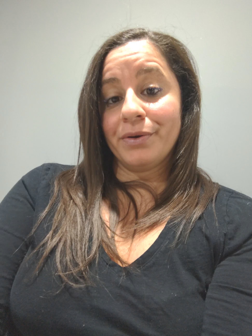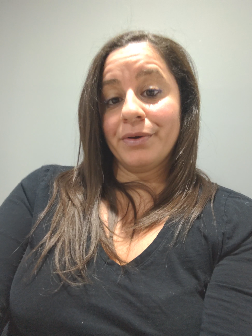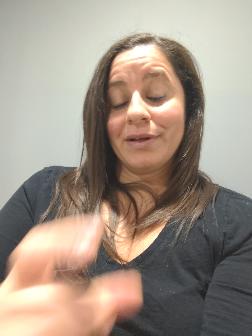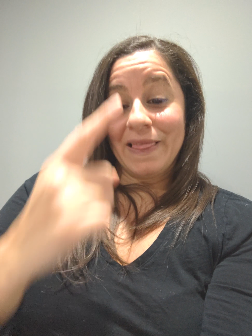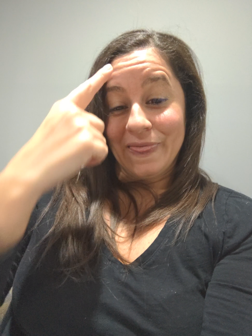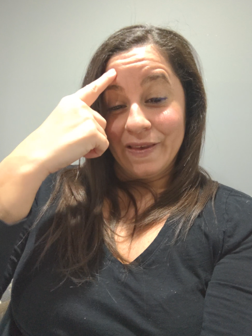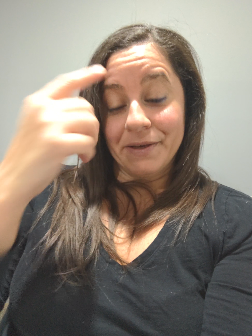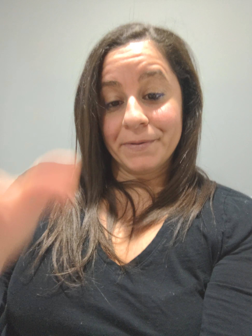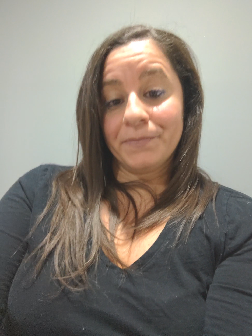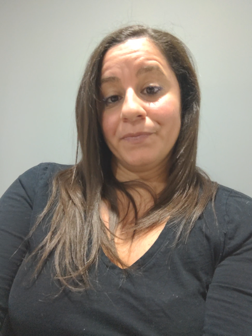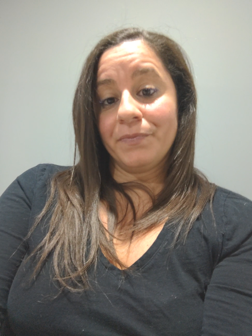think